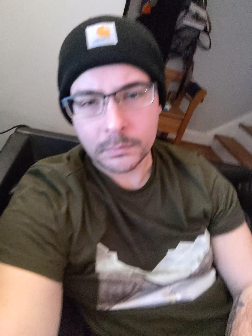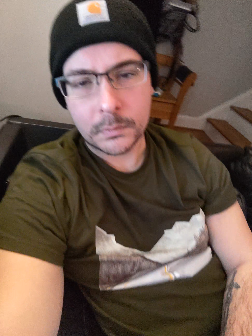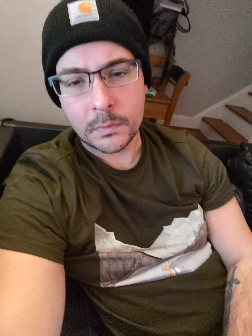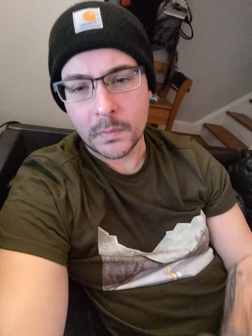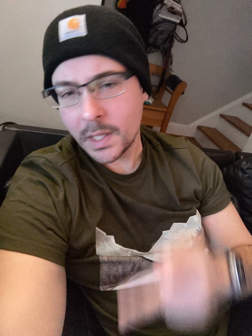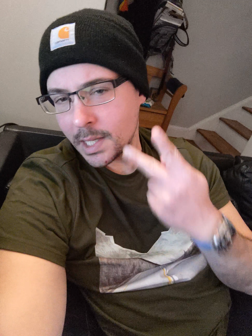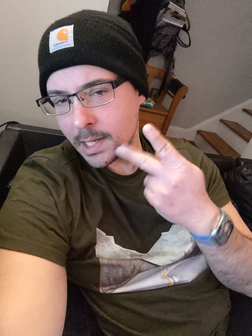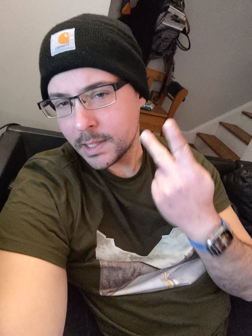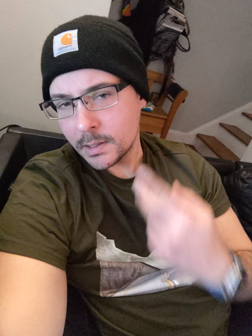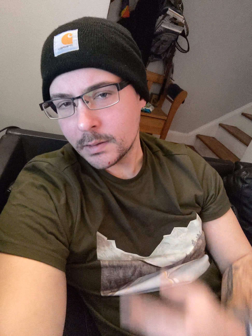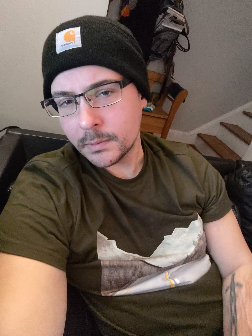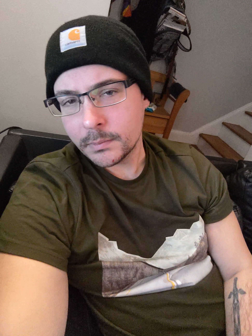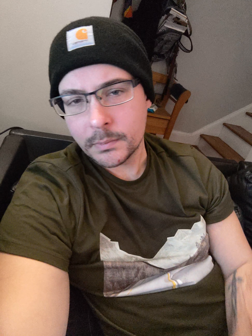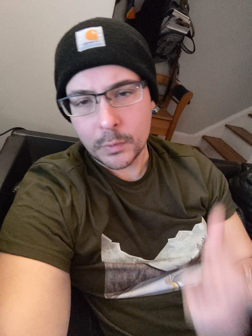kitty